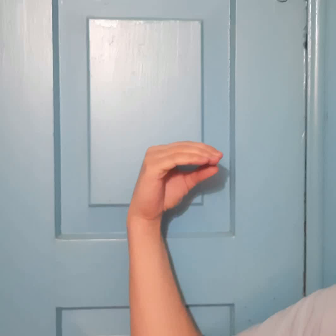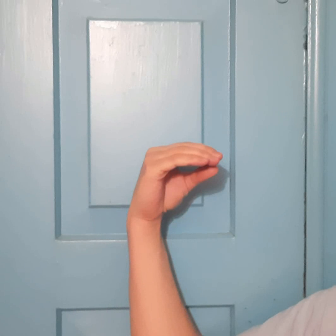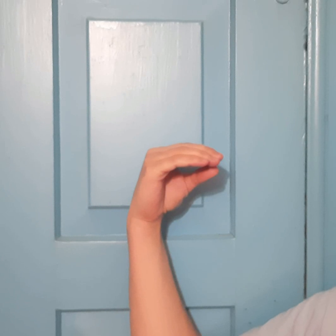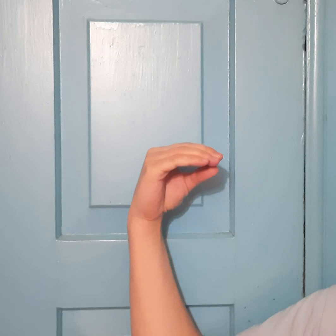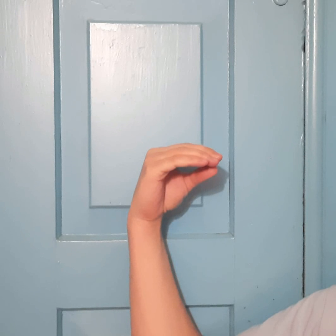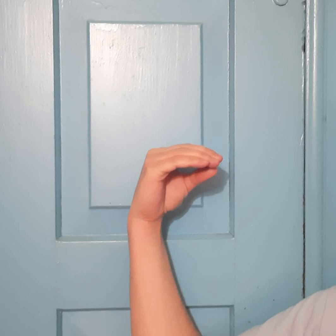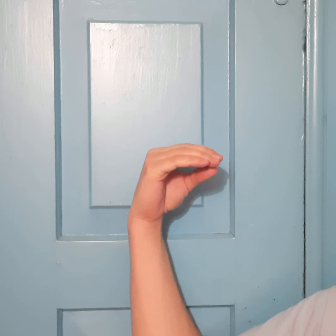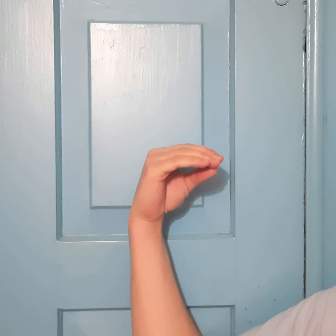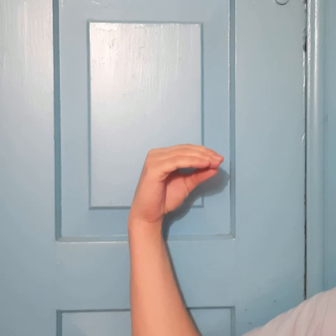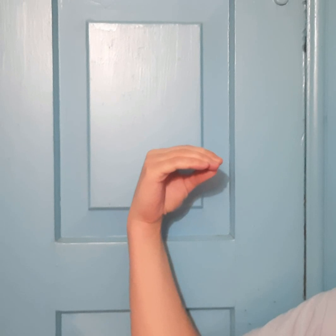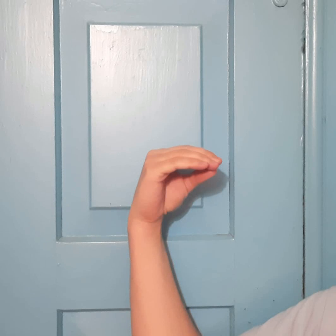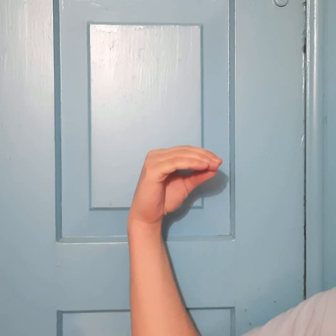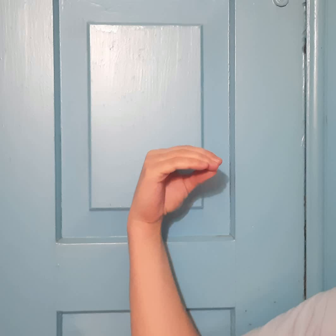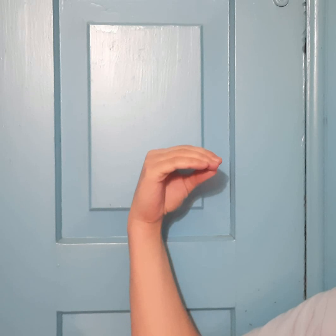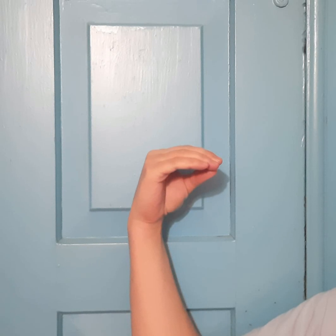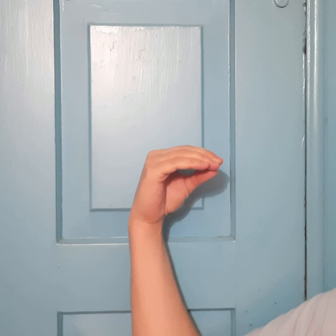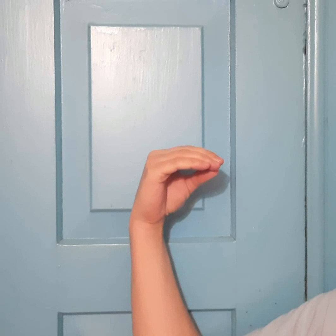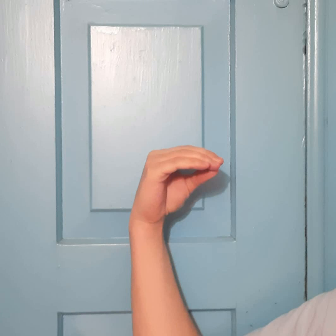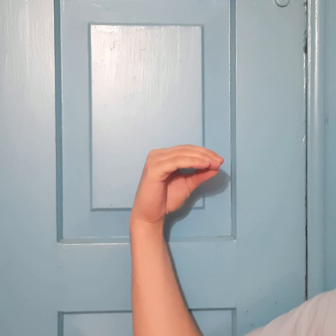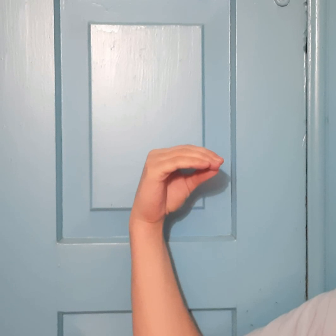Ж